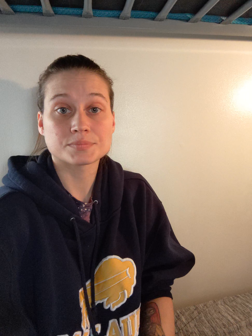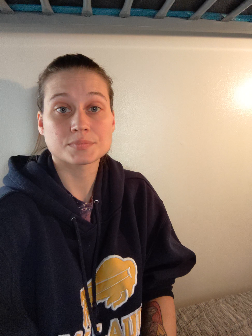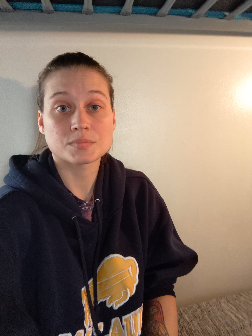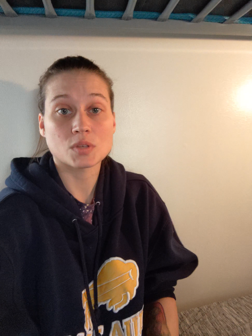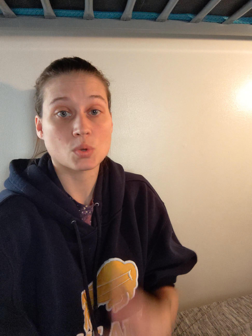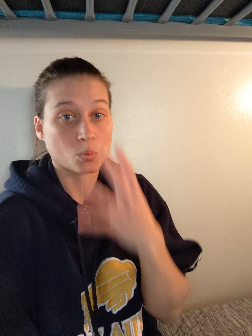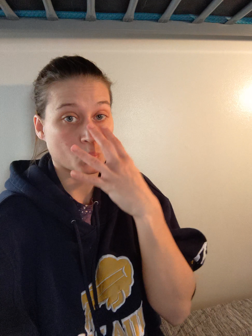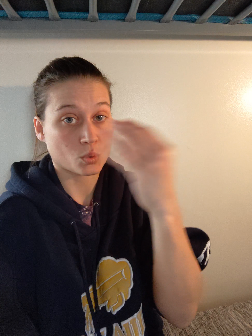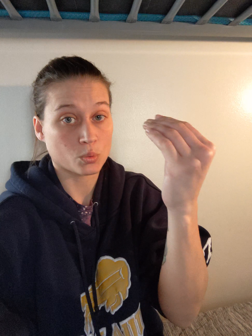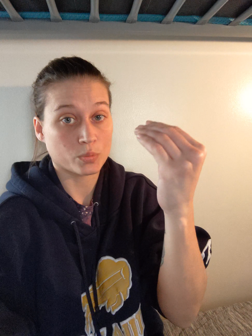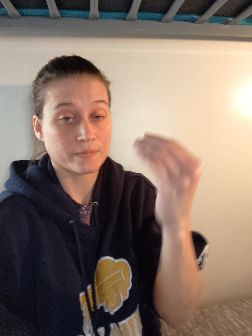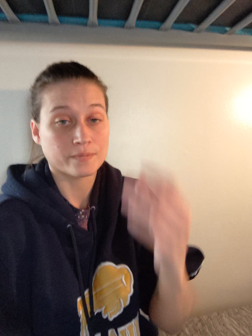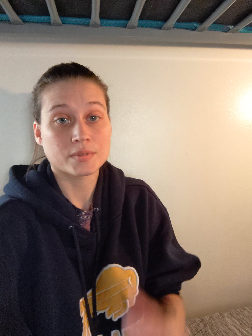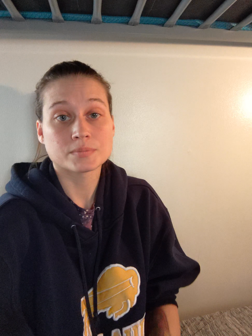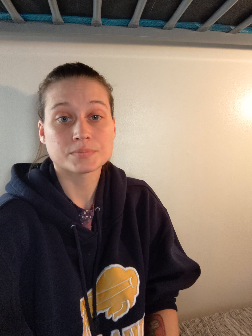wolf